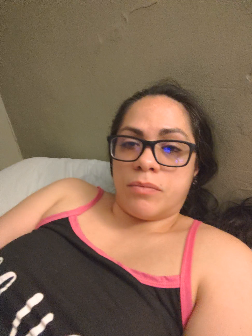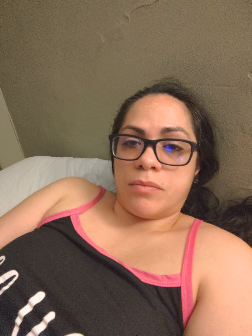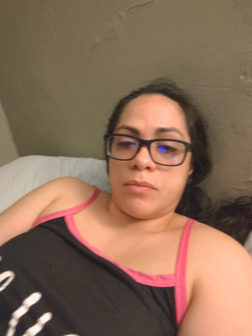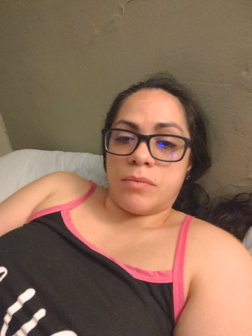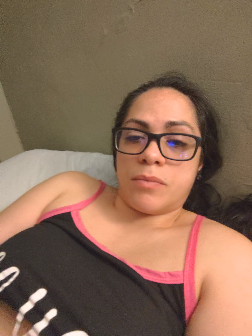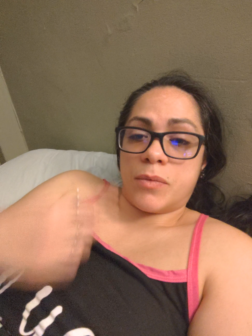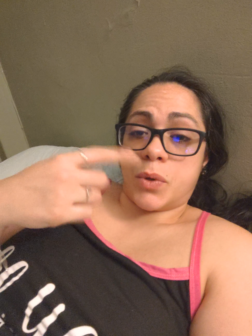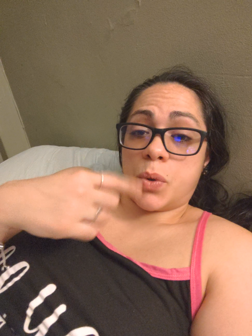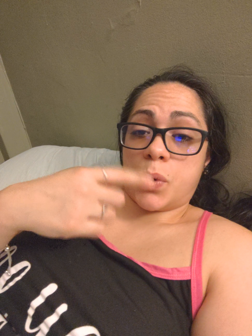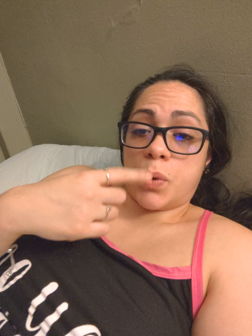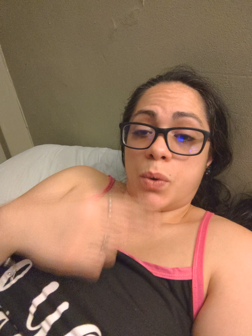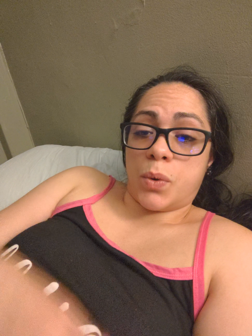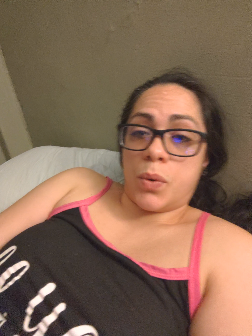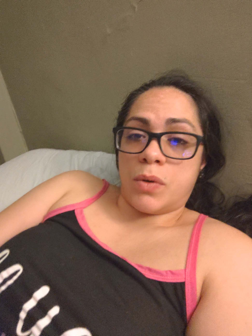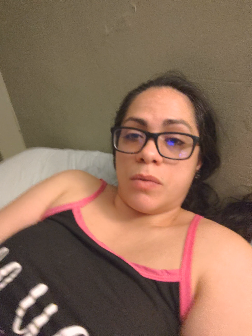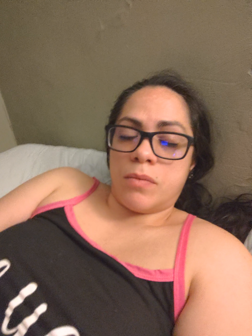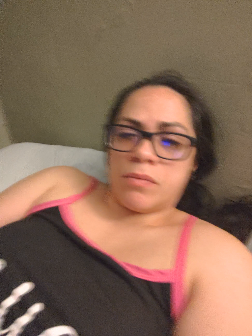who